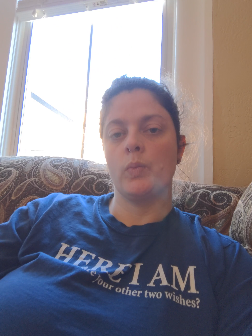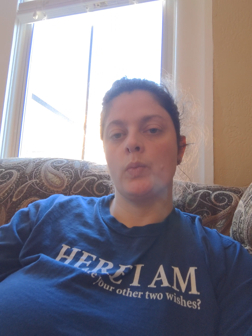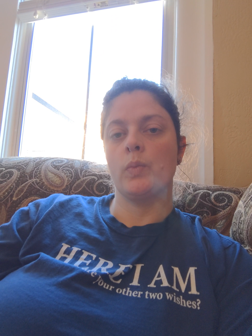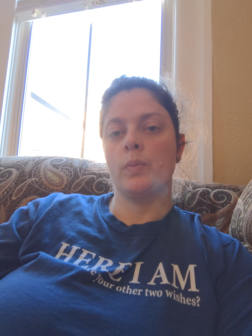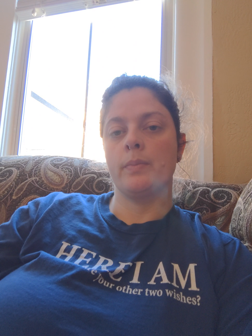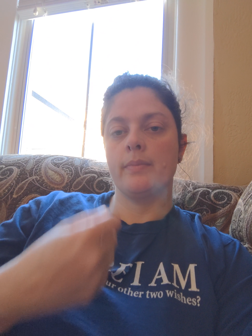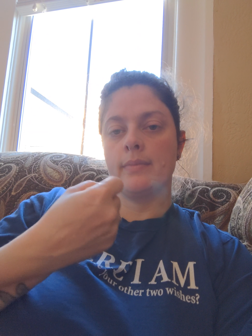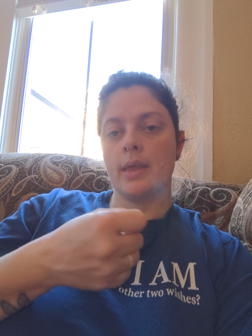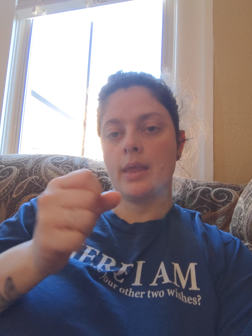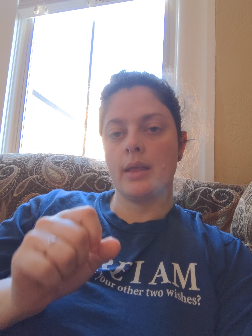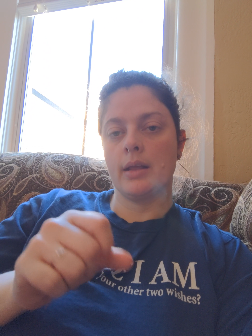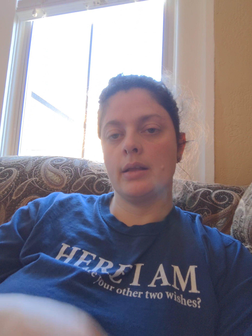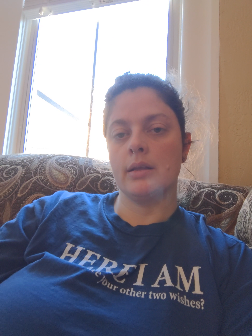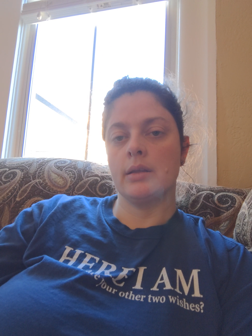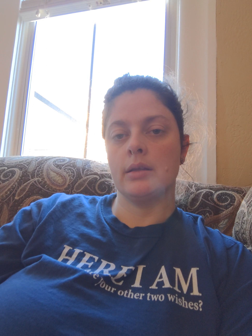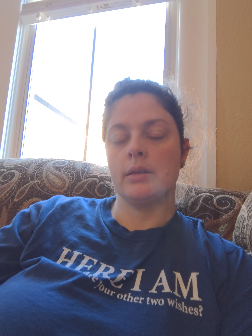make